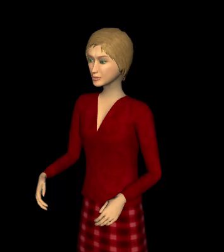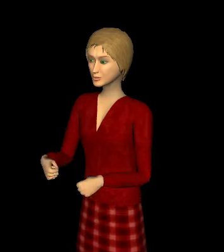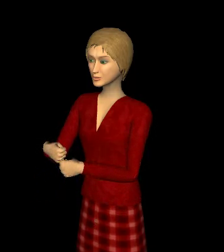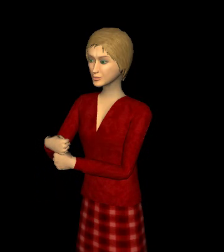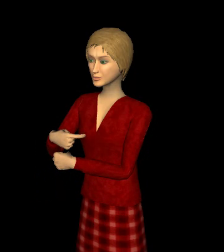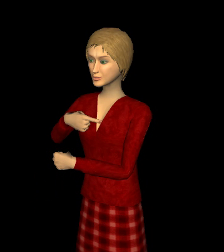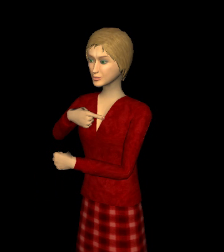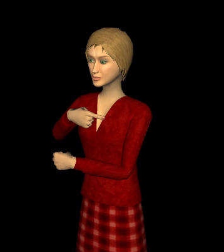يتخلص من